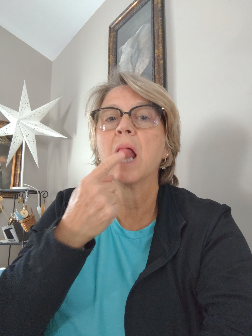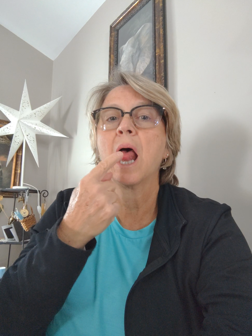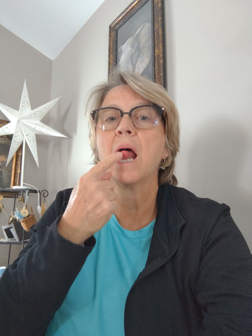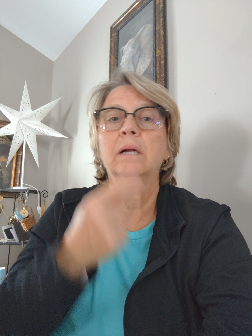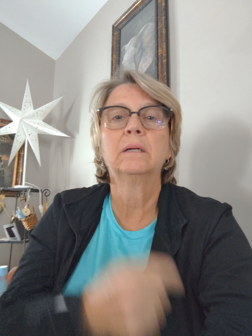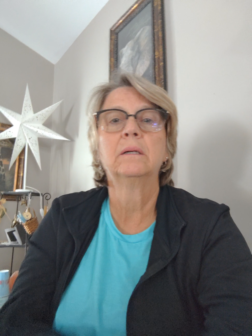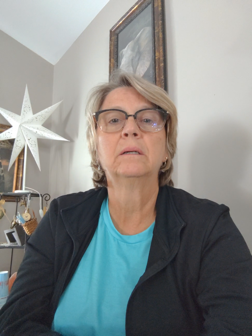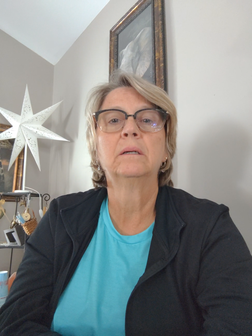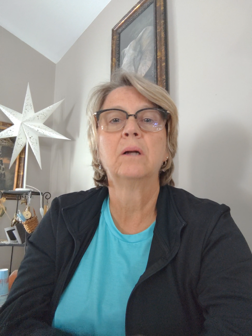tongue